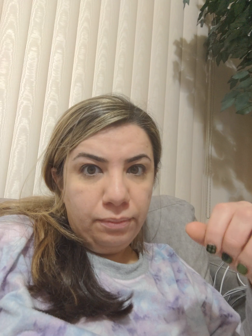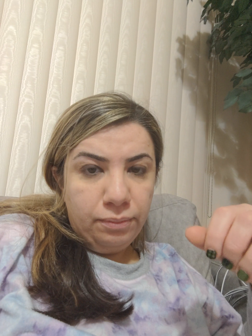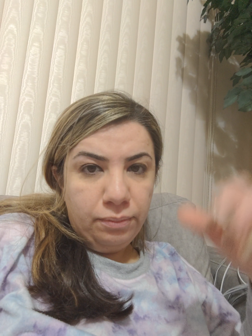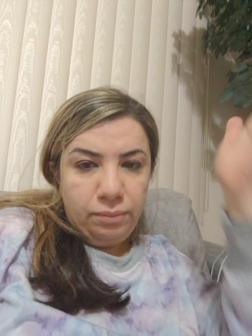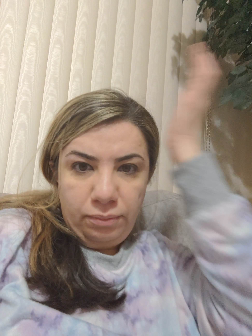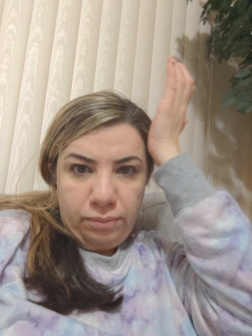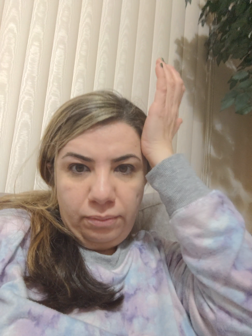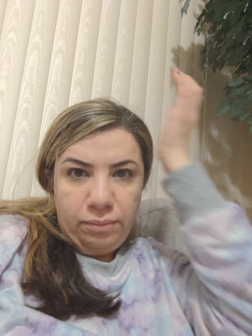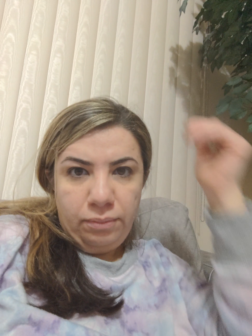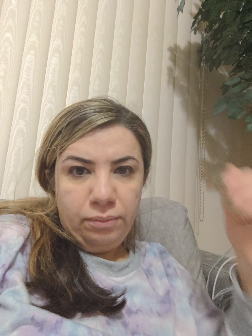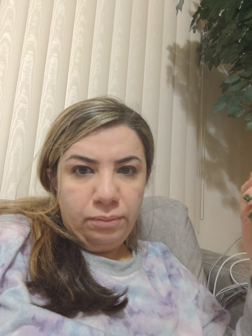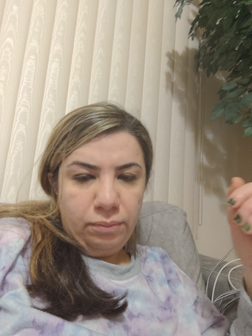garbage